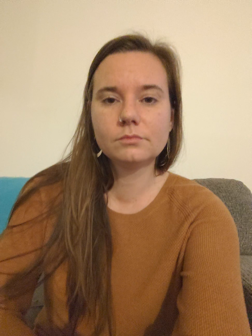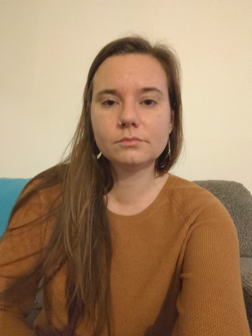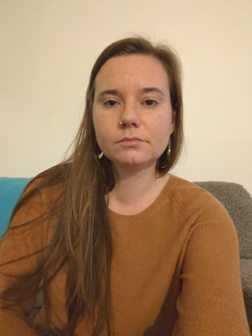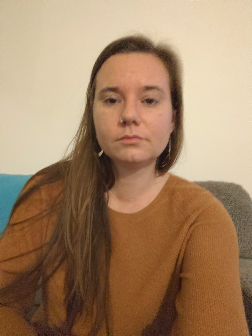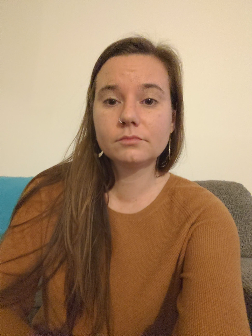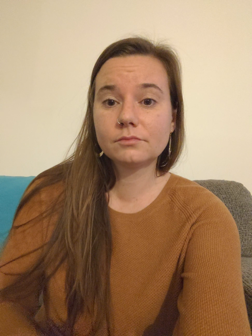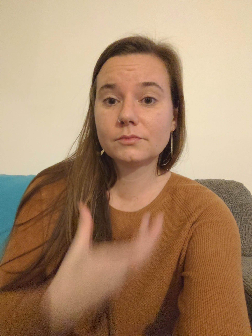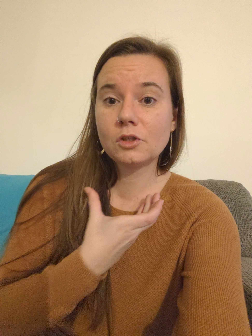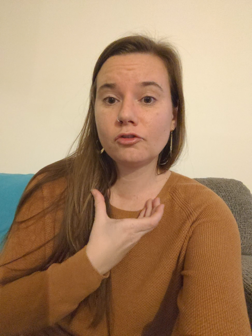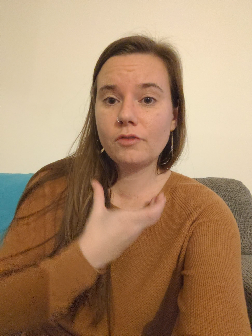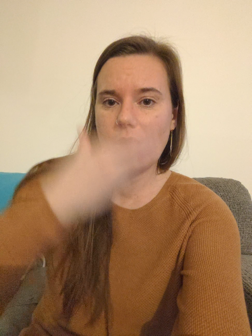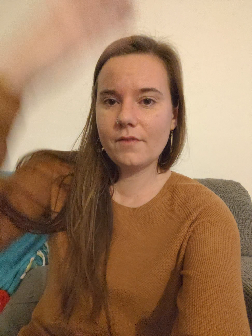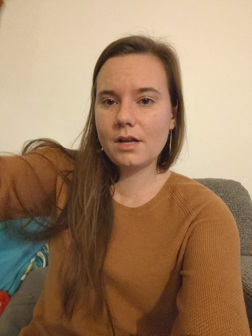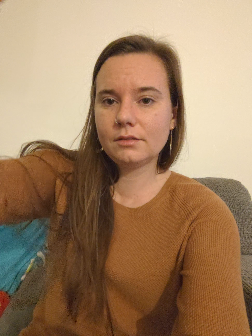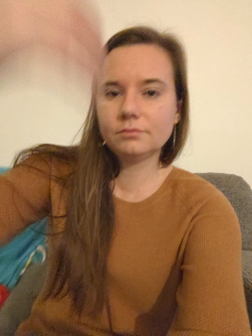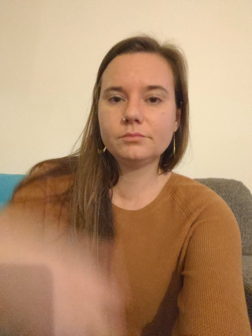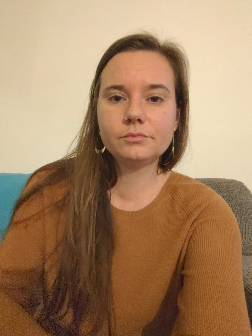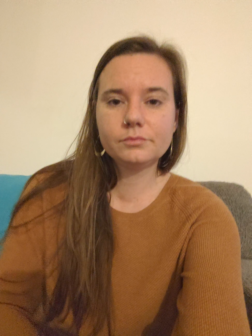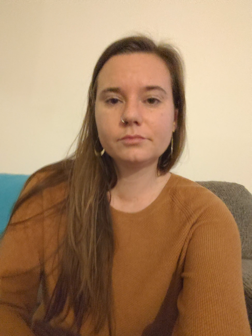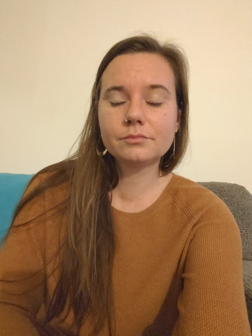giraffe